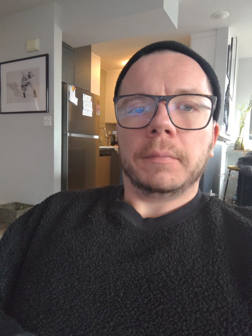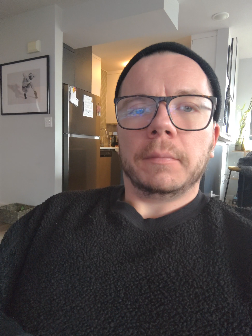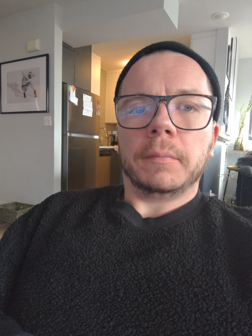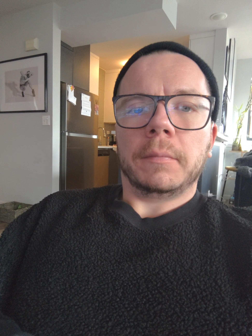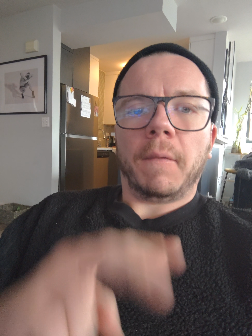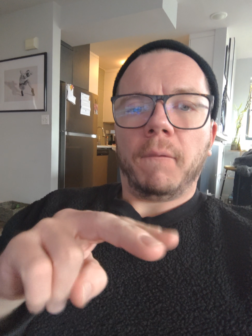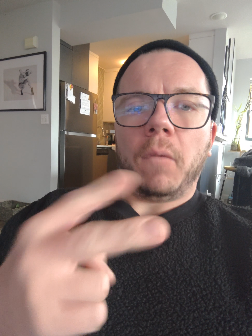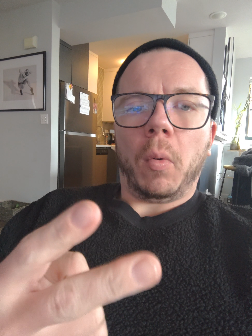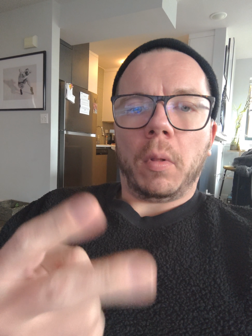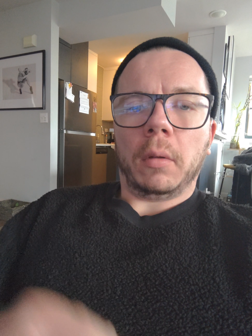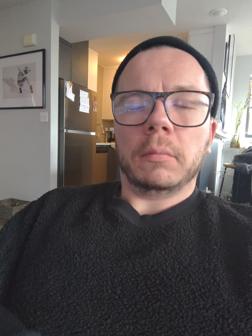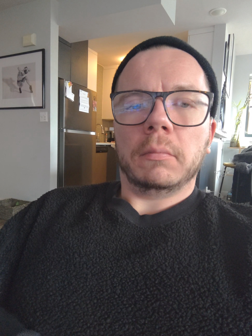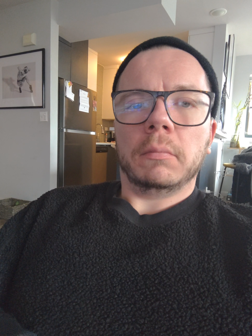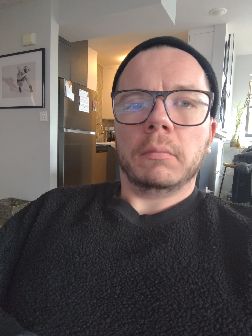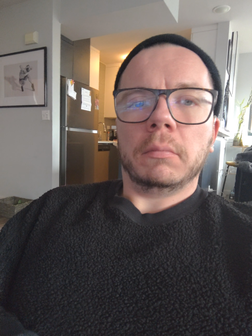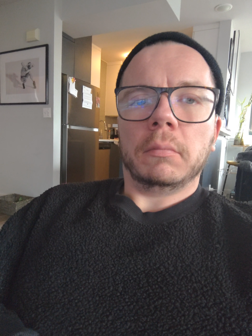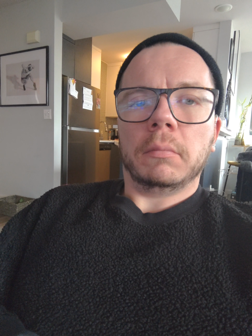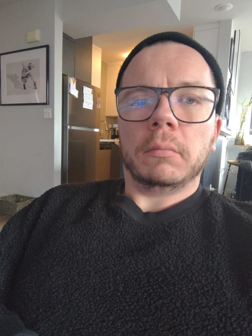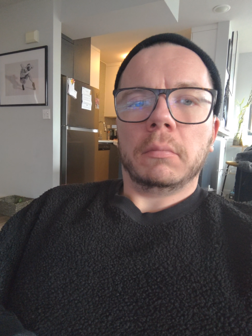fall